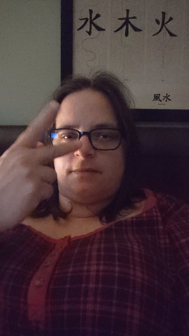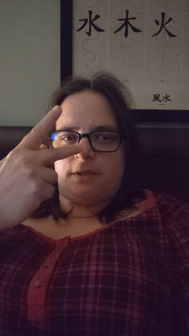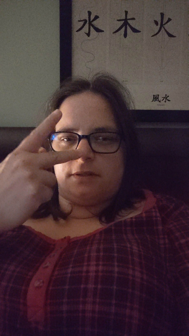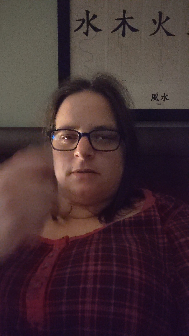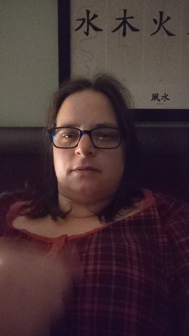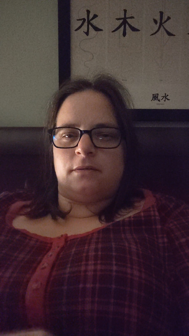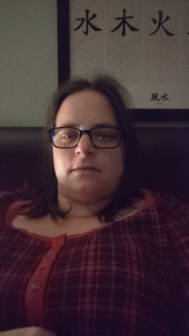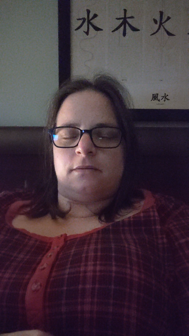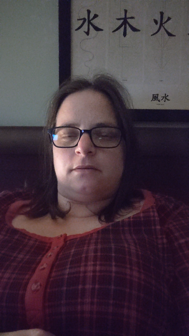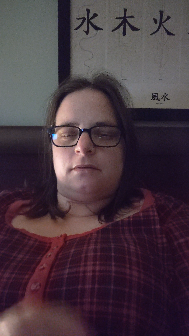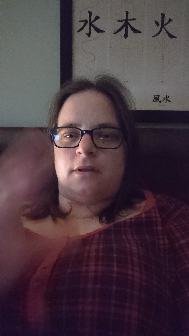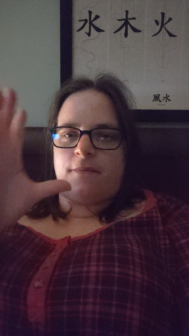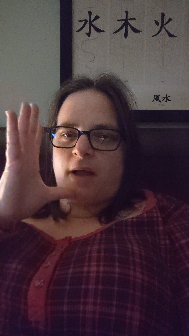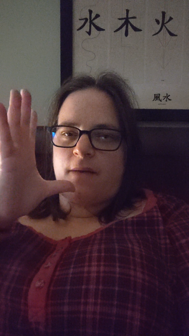mommy